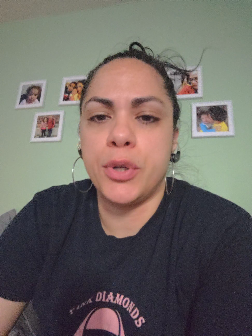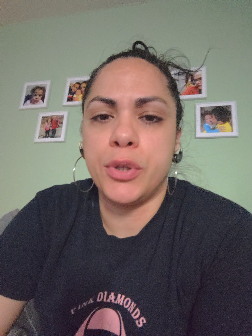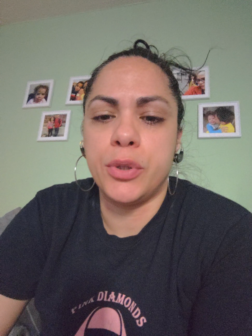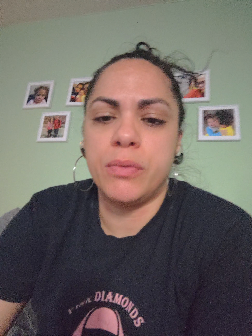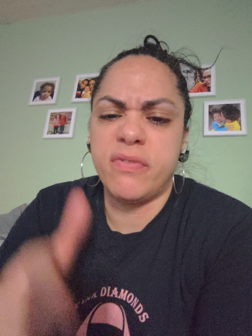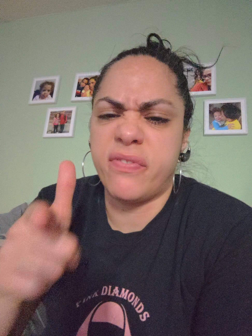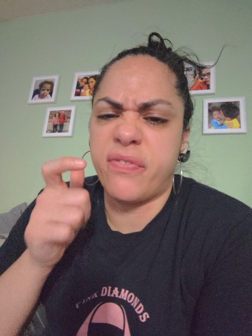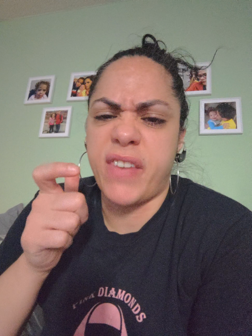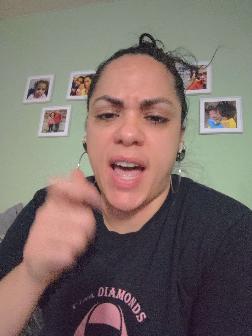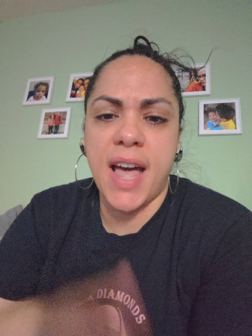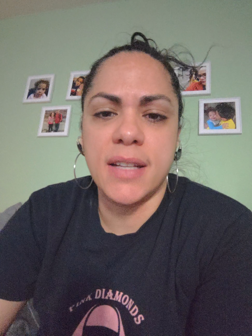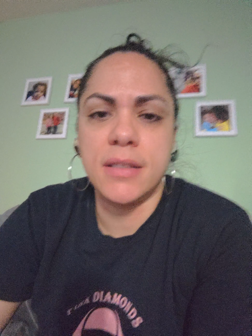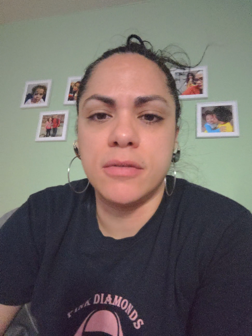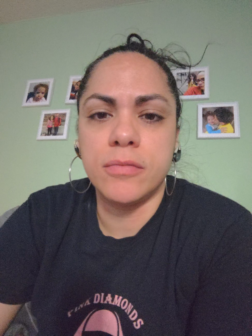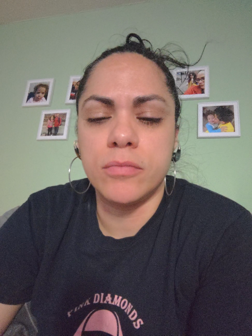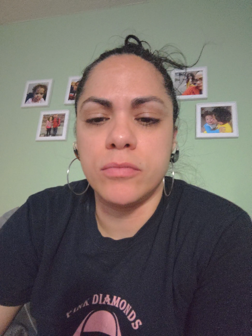fast